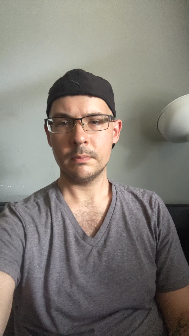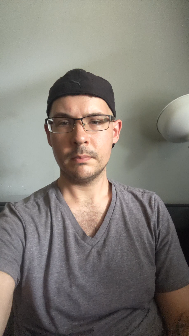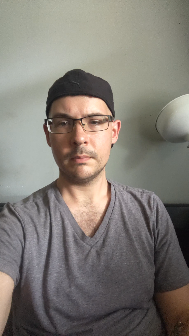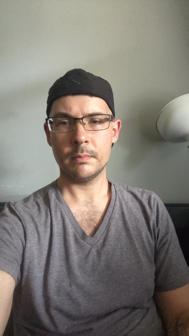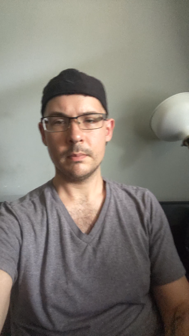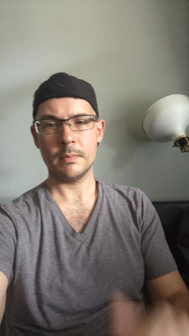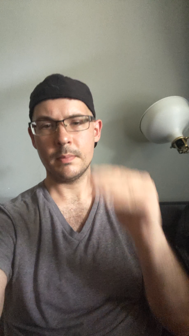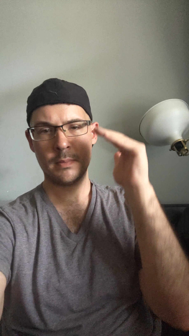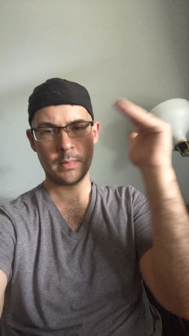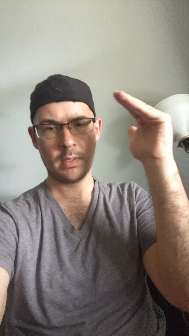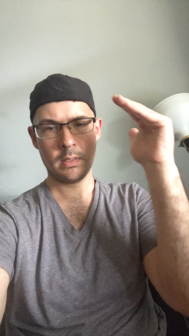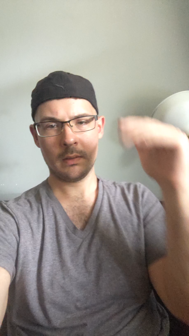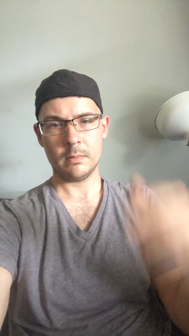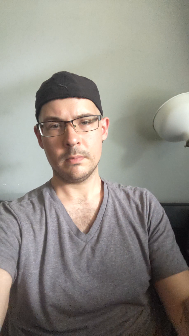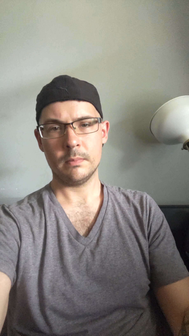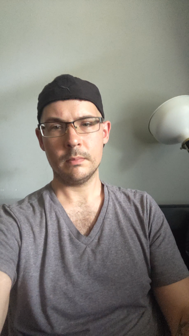big